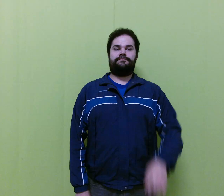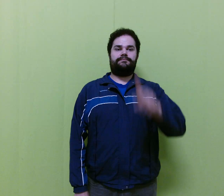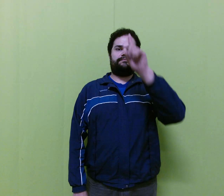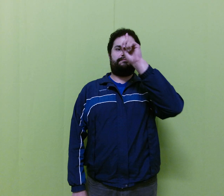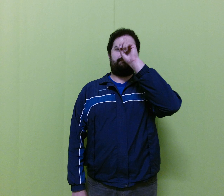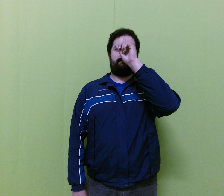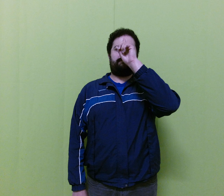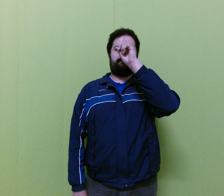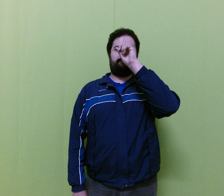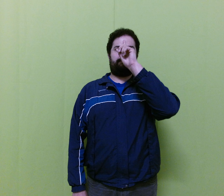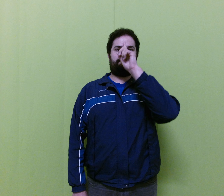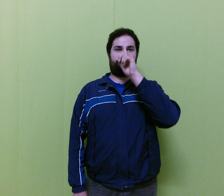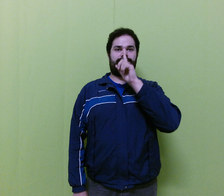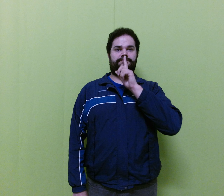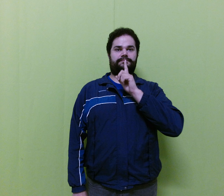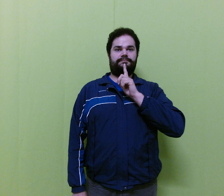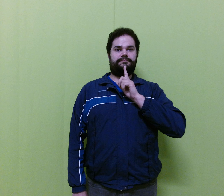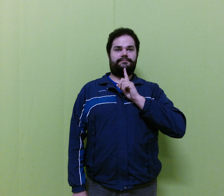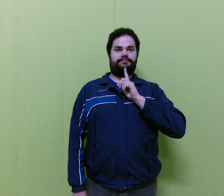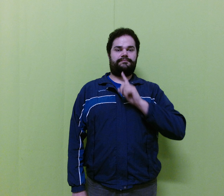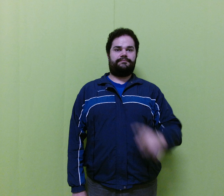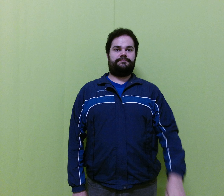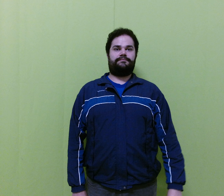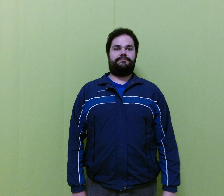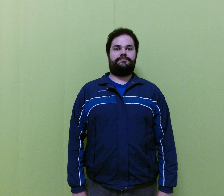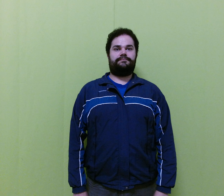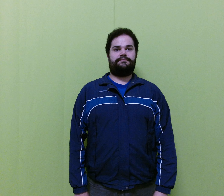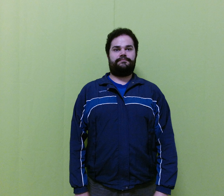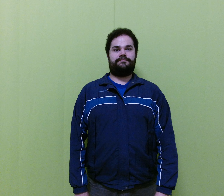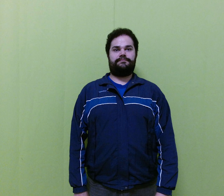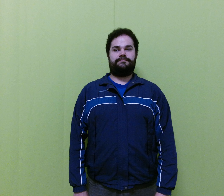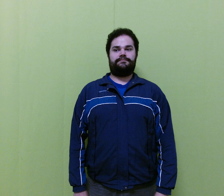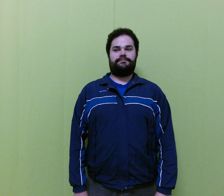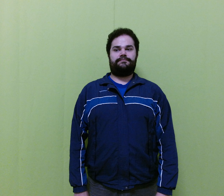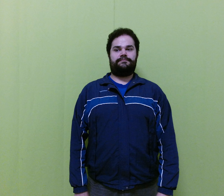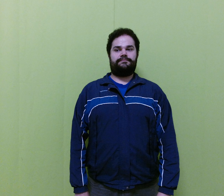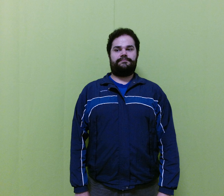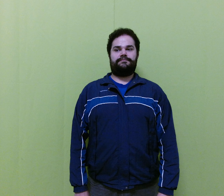amarelo